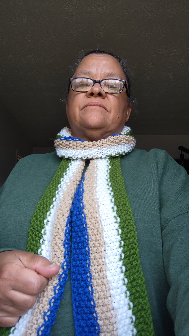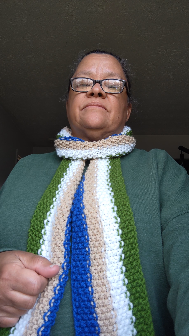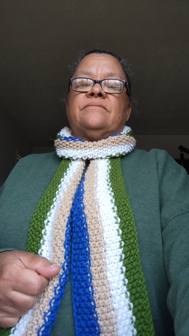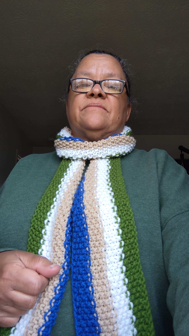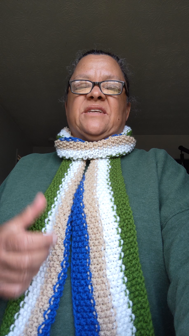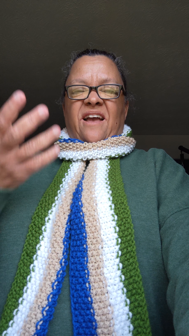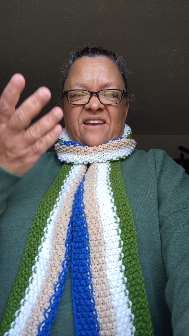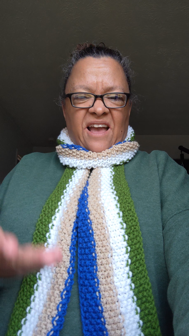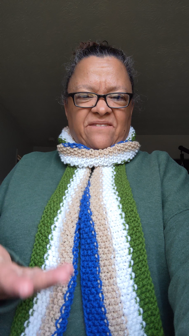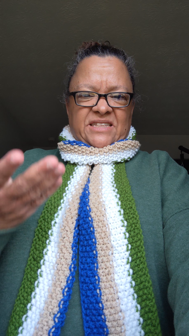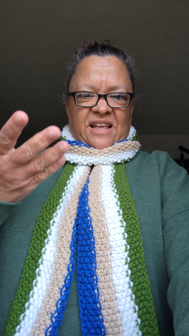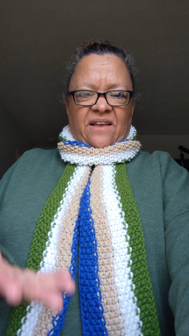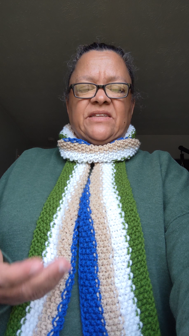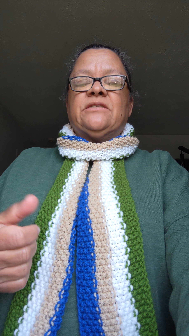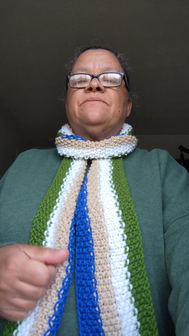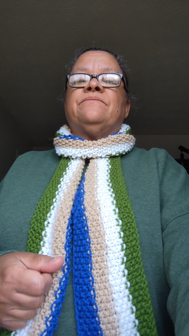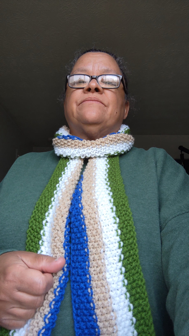heavy